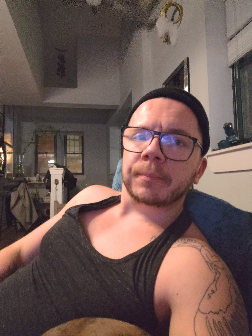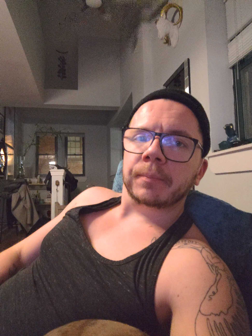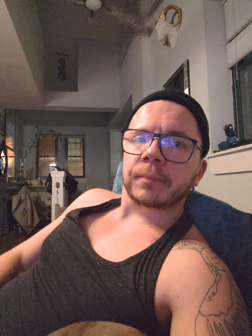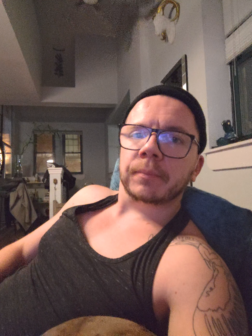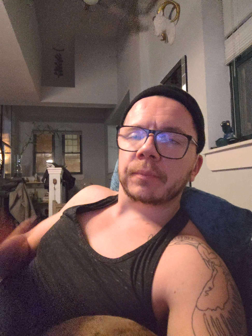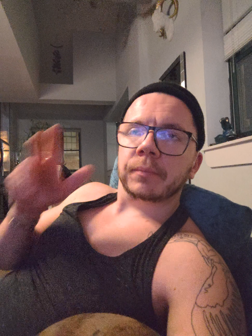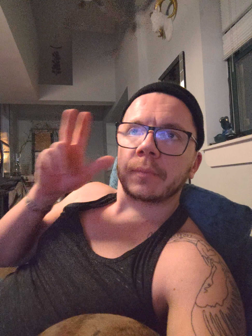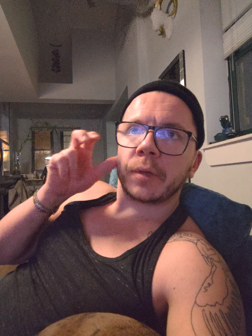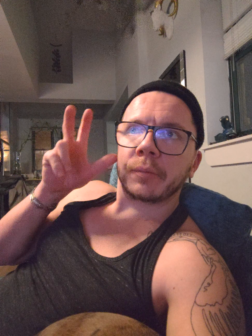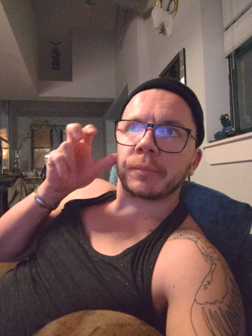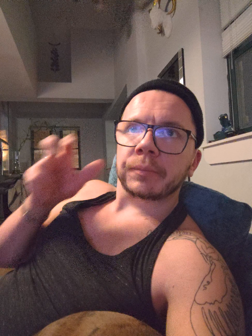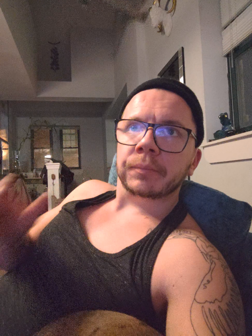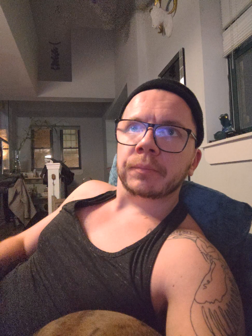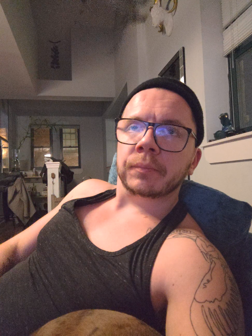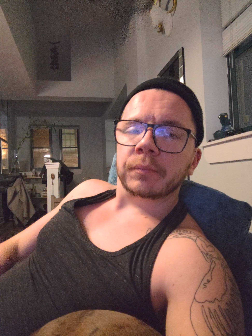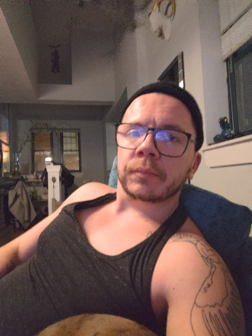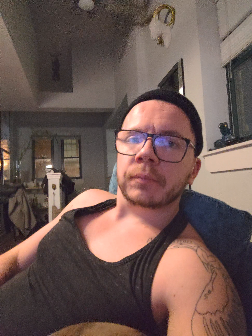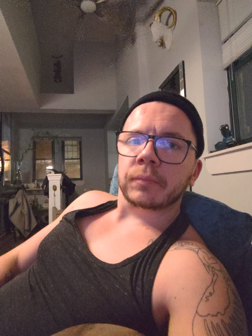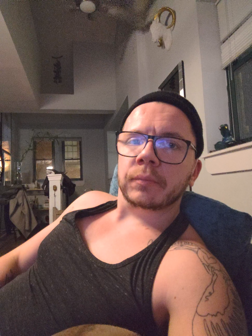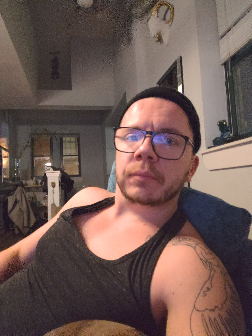hear